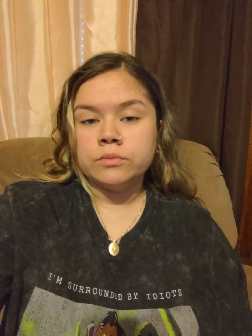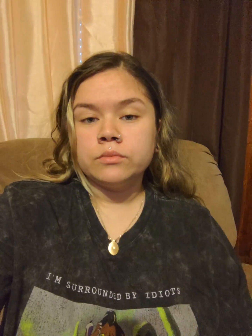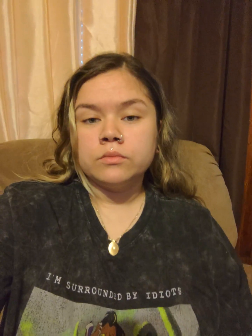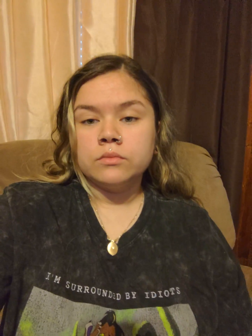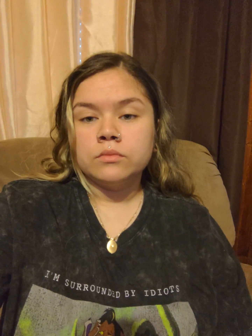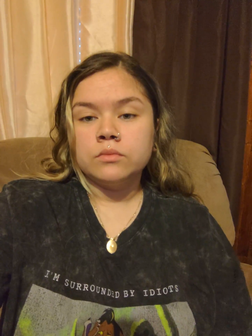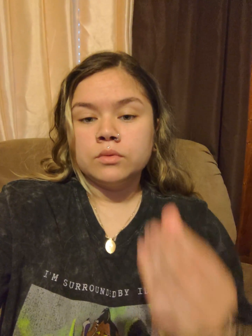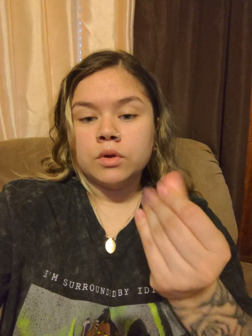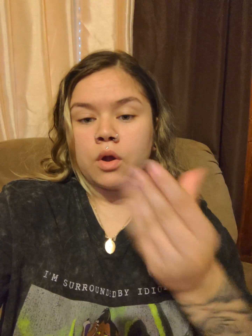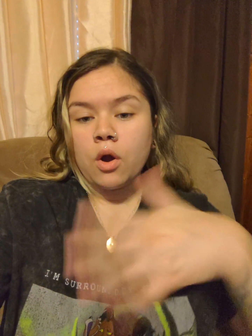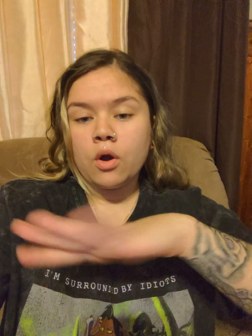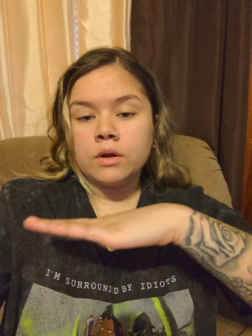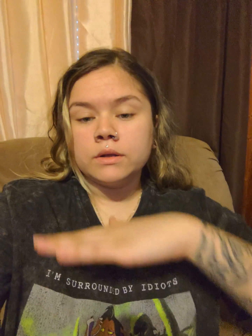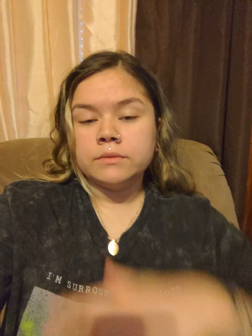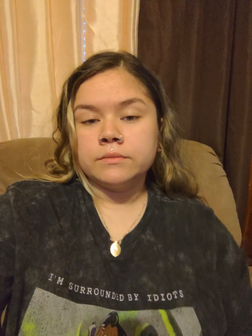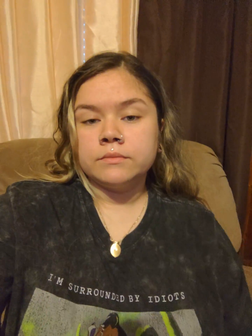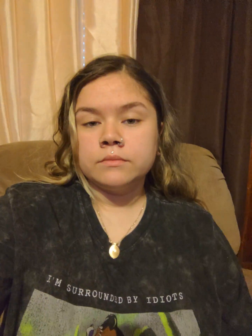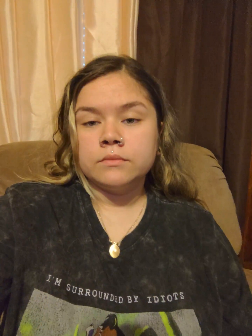garden